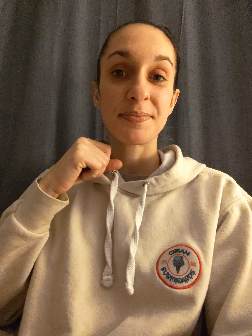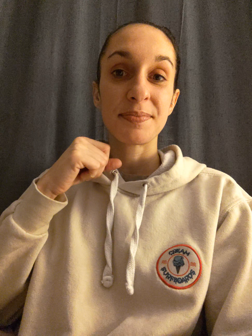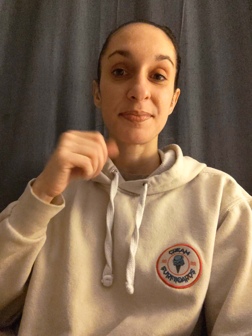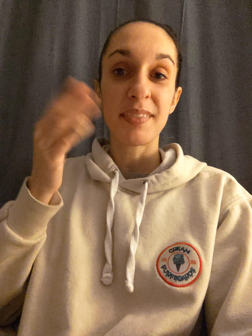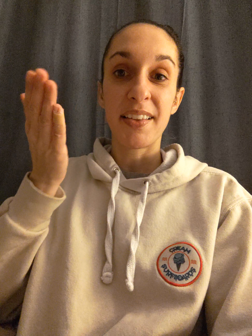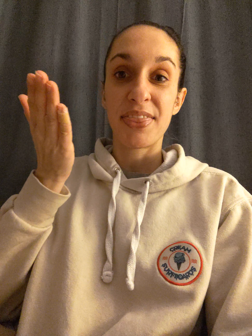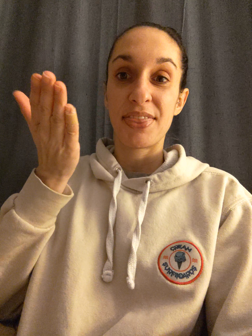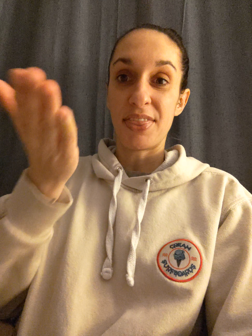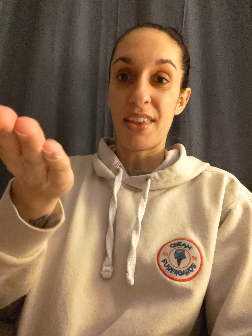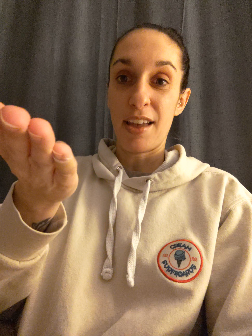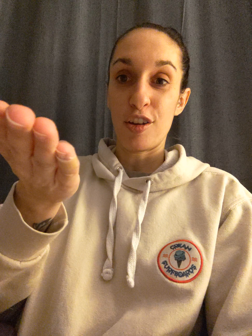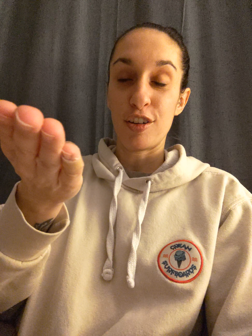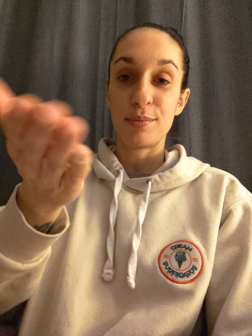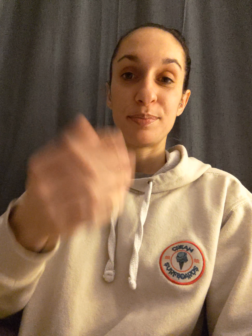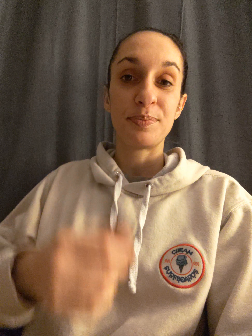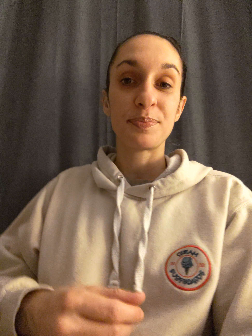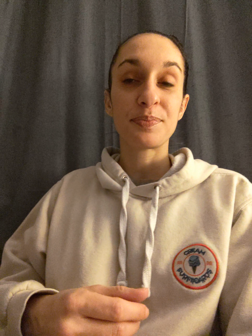there